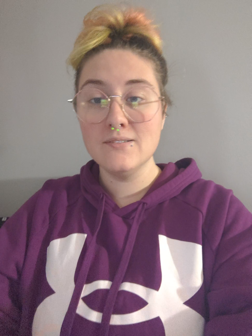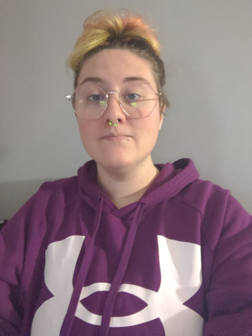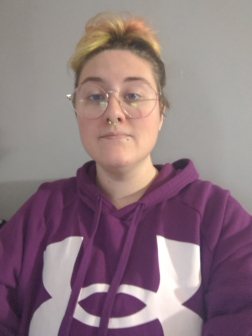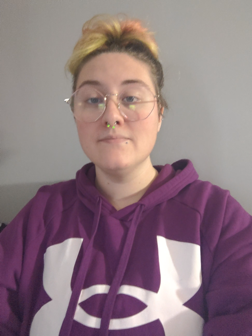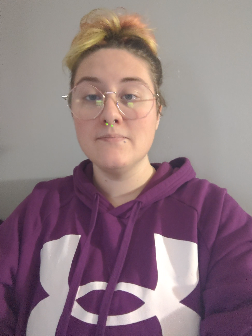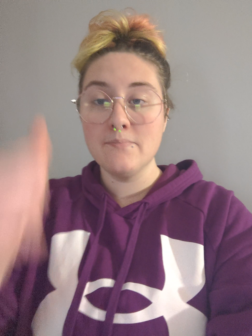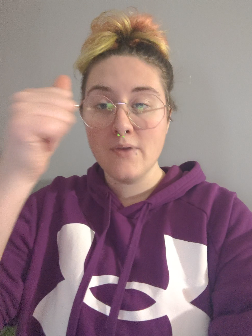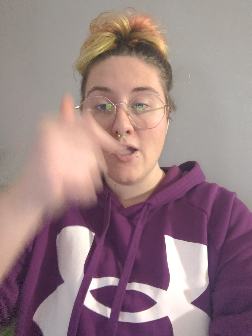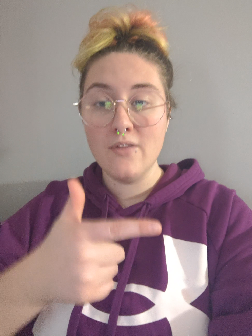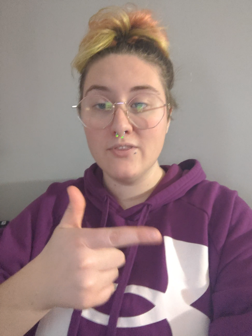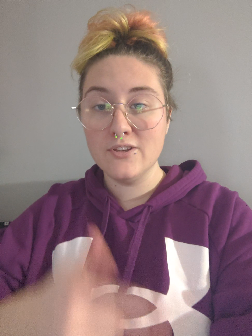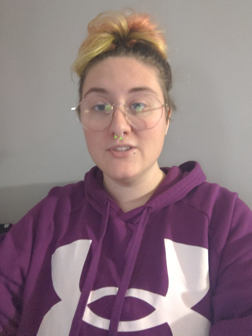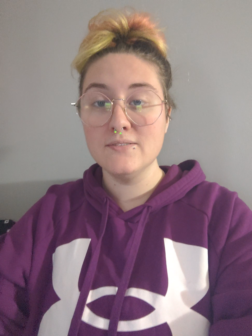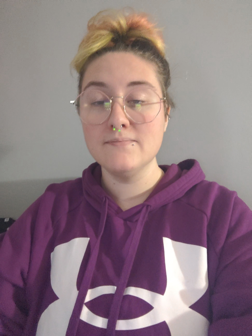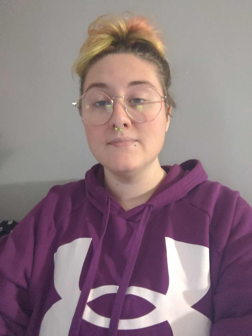brother